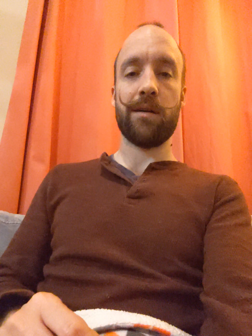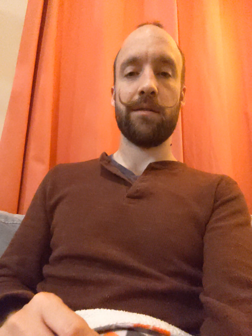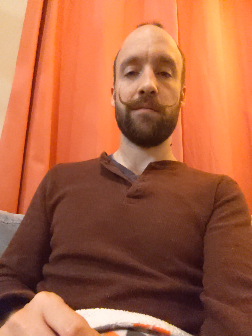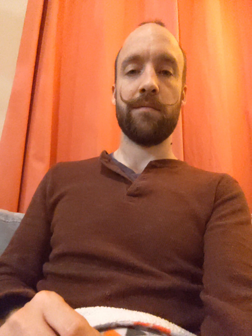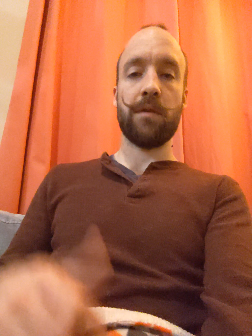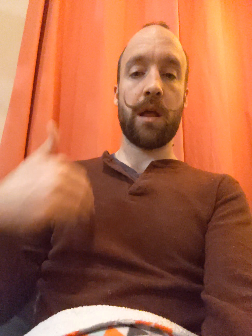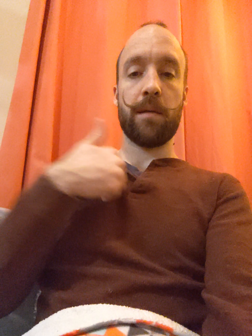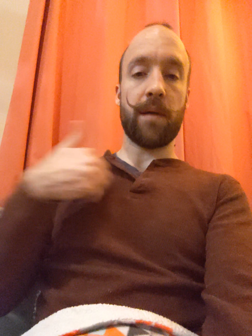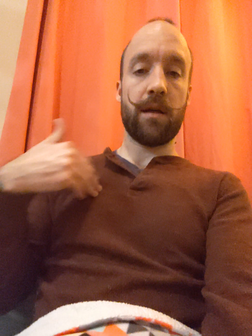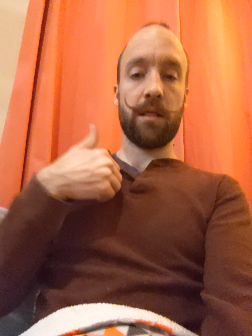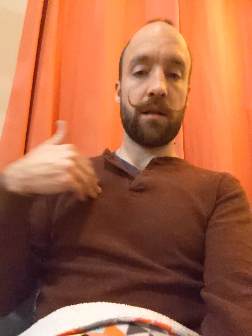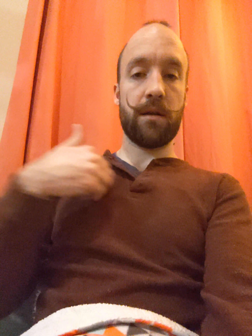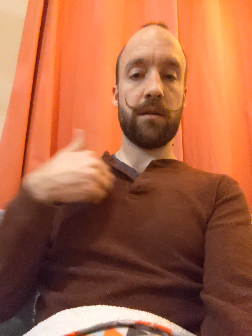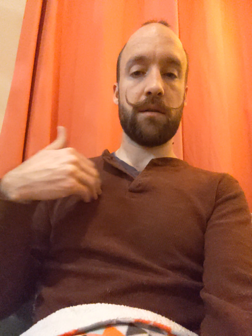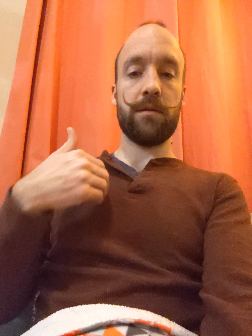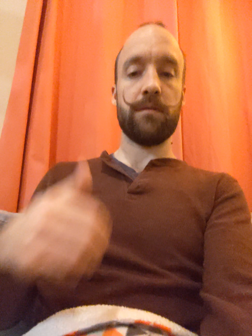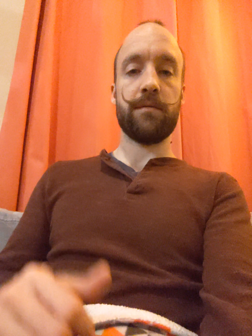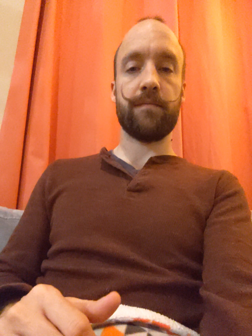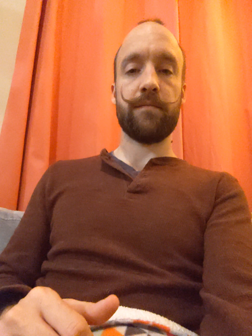animal